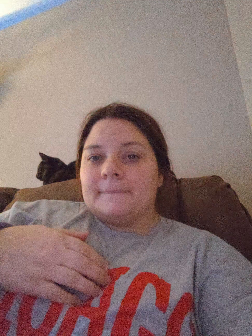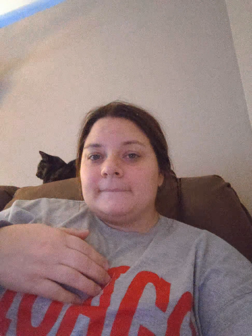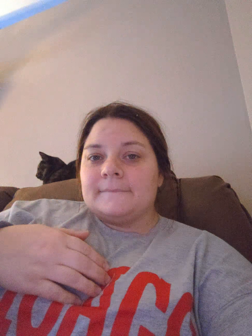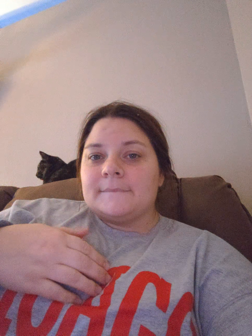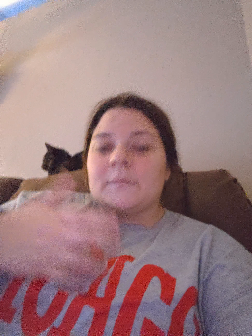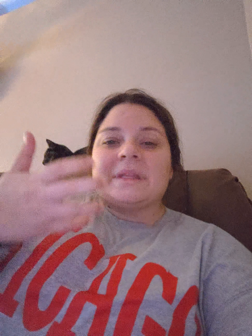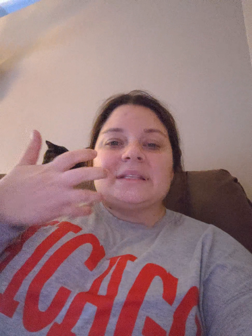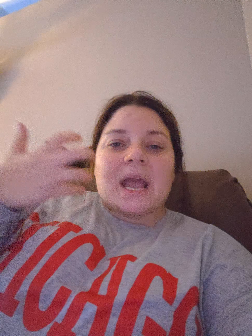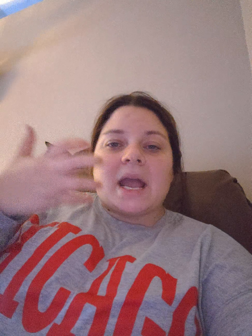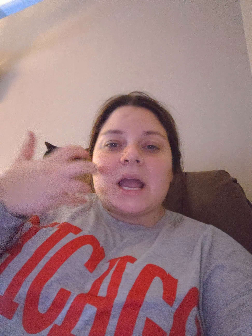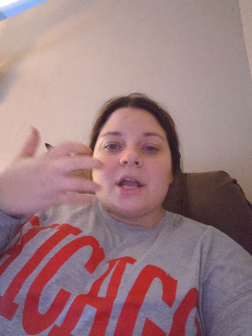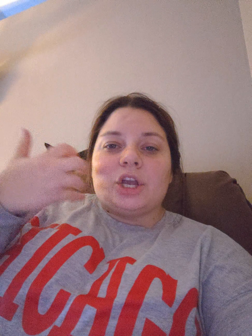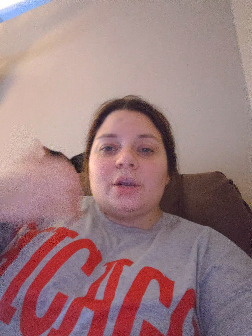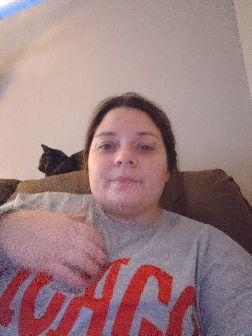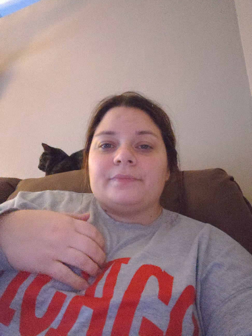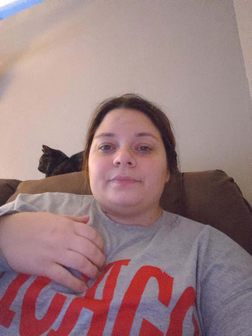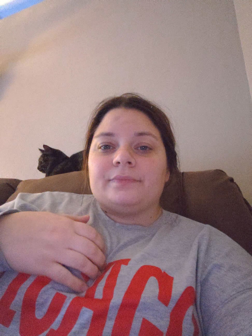tiger